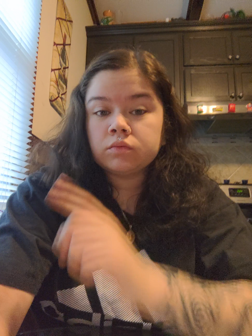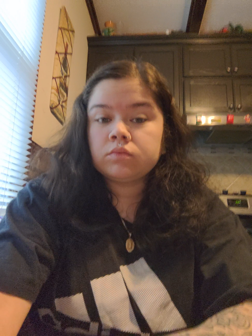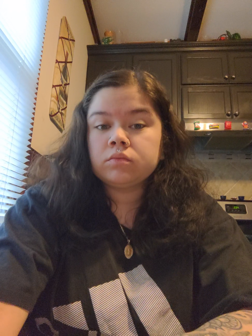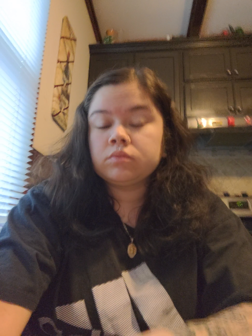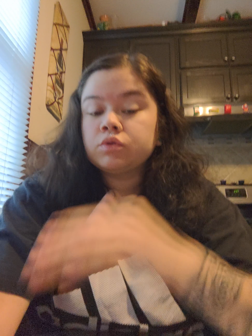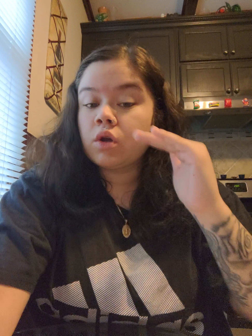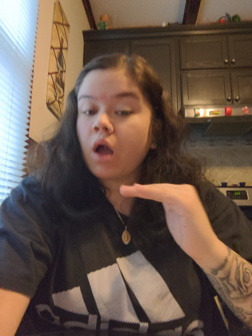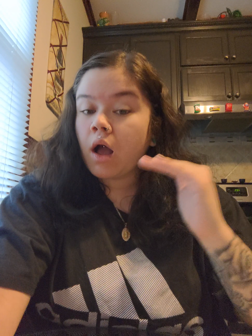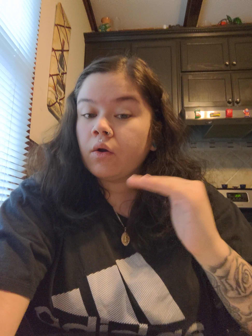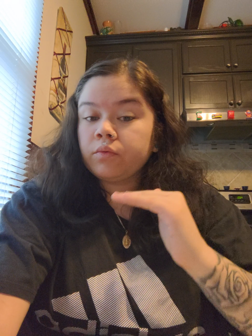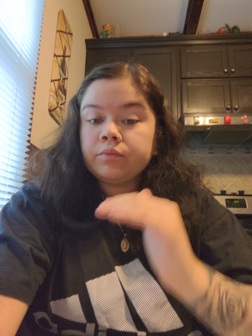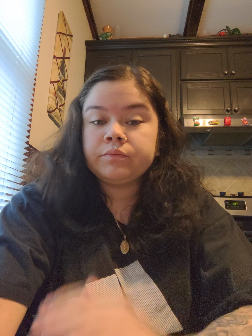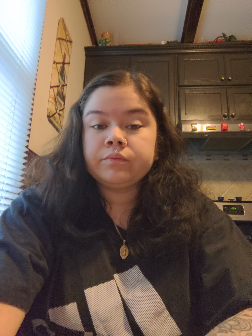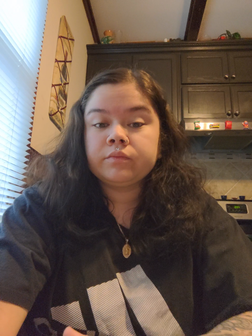child